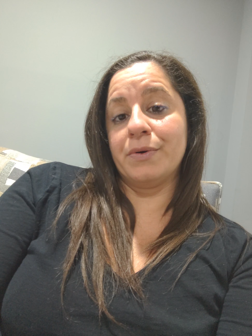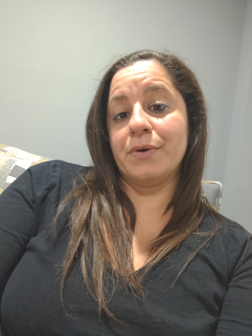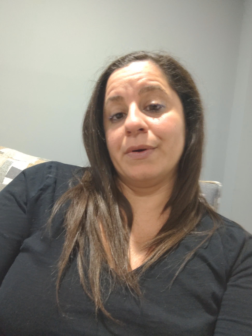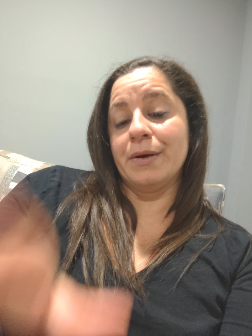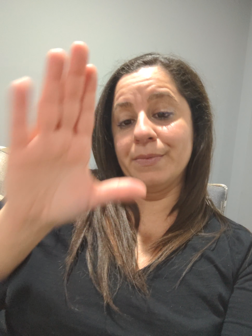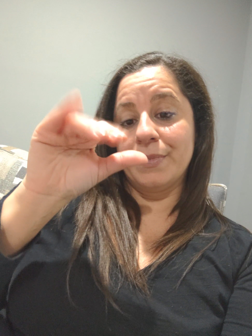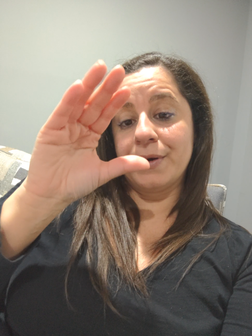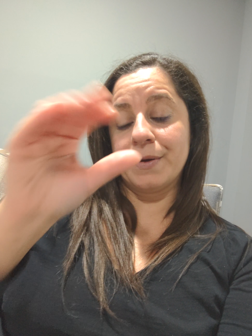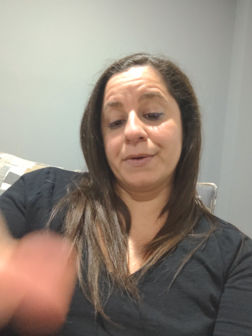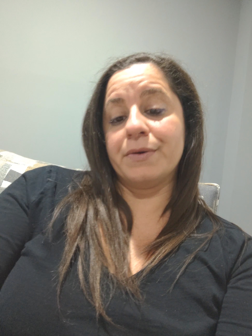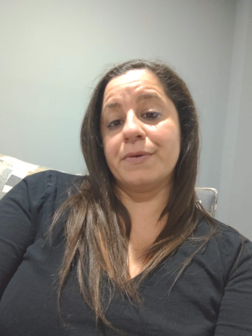bye